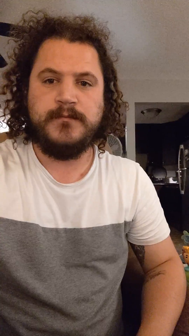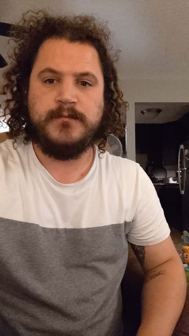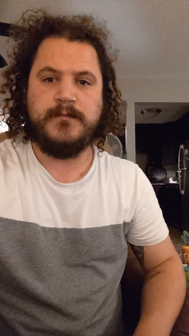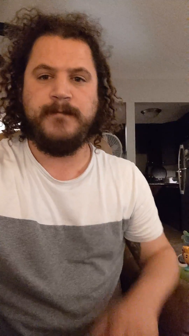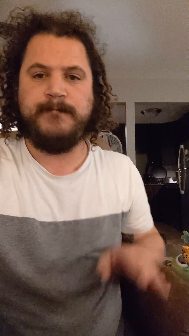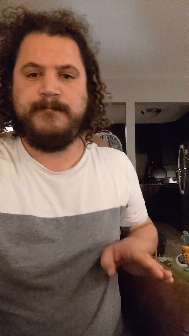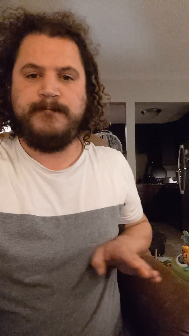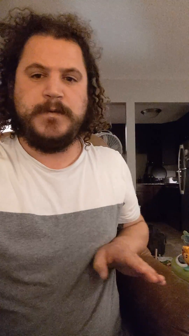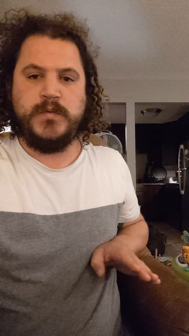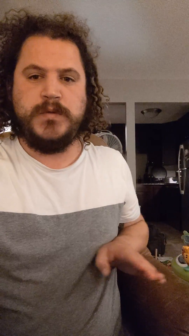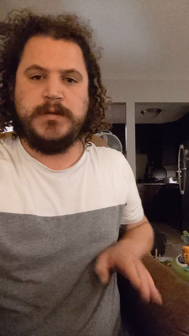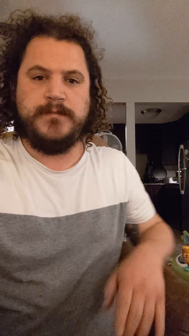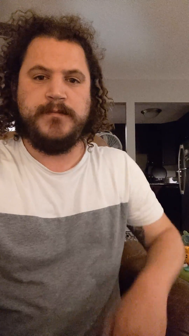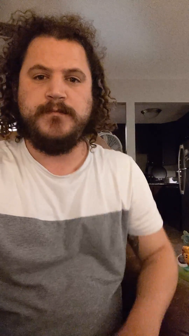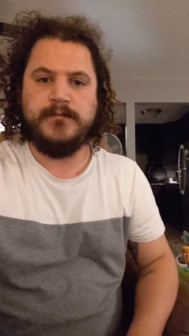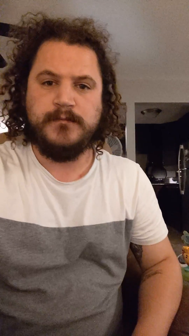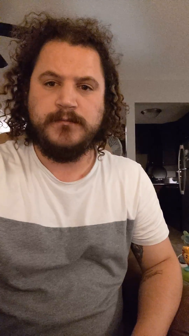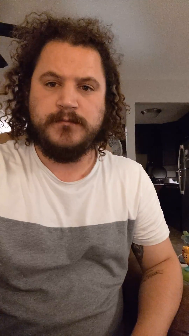penguin